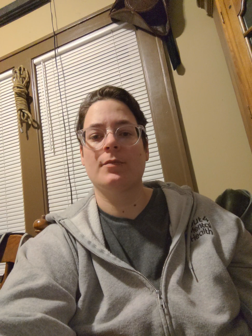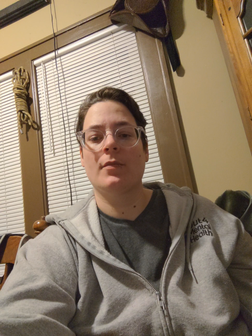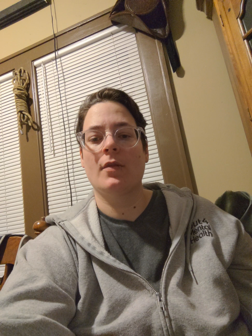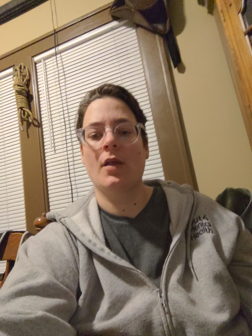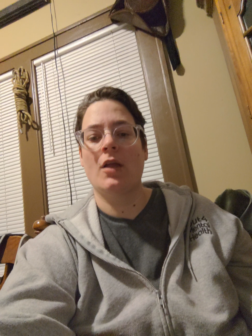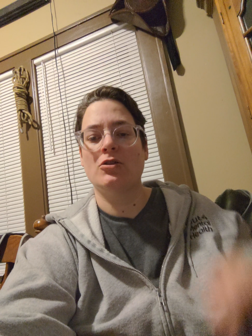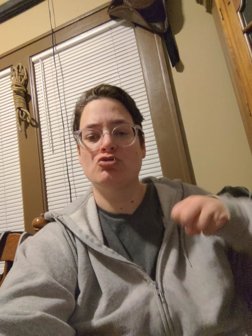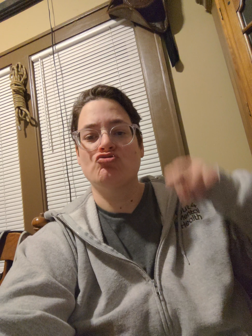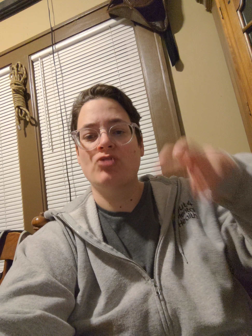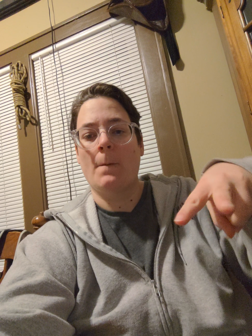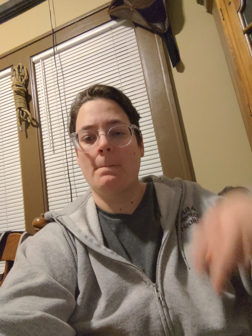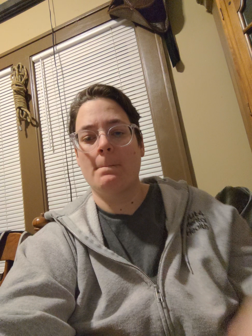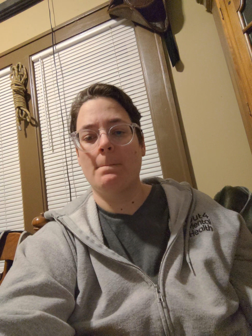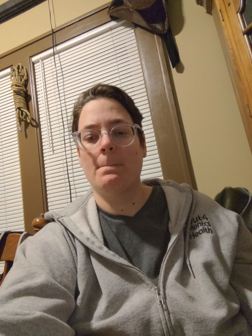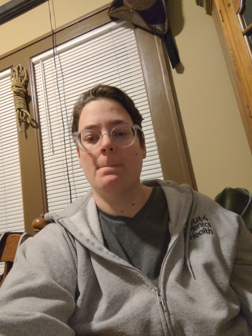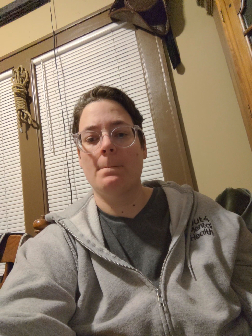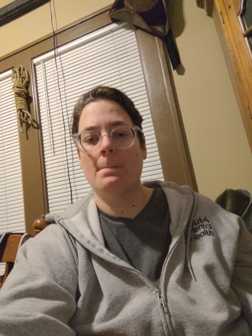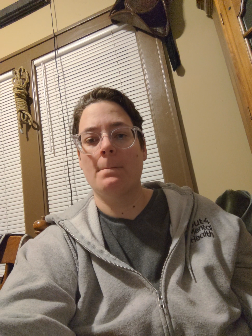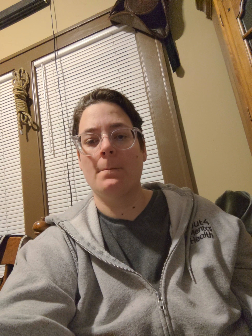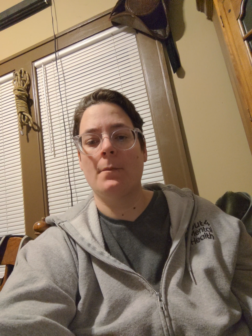jump